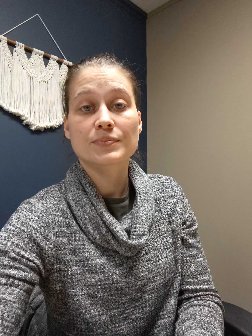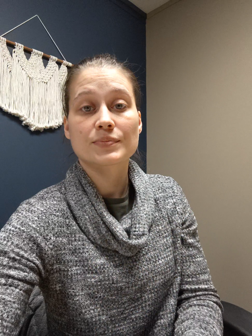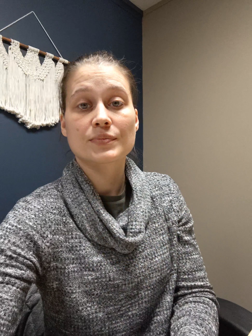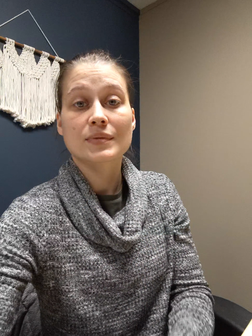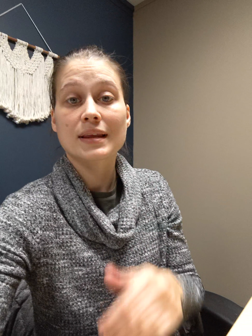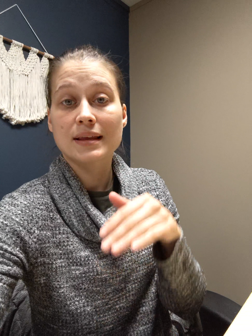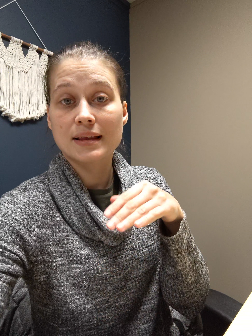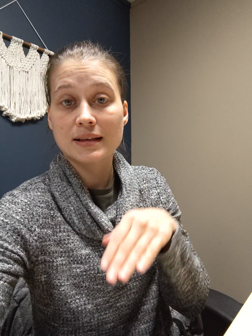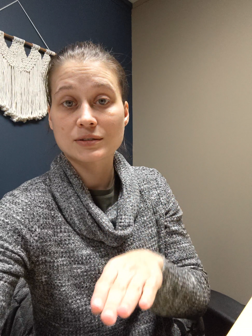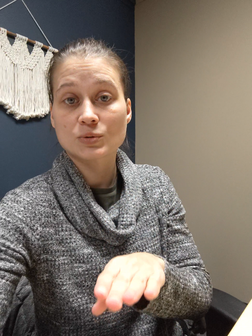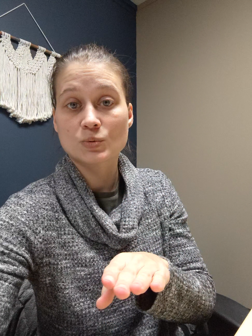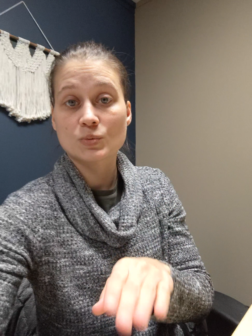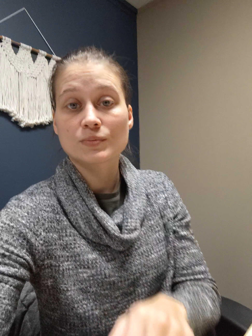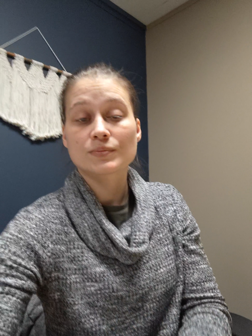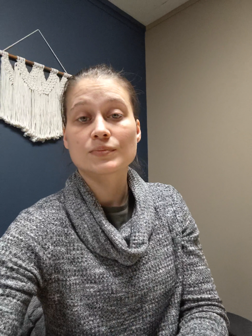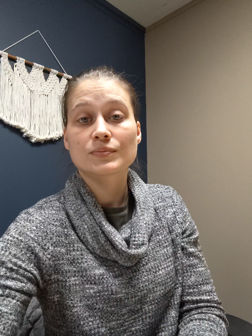into